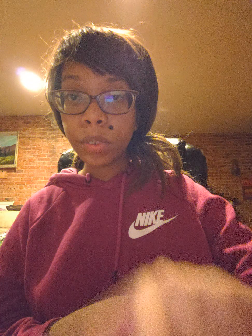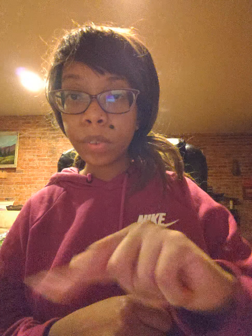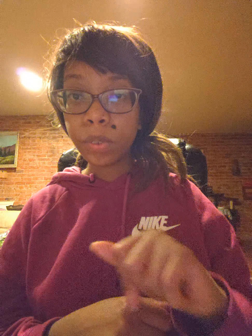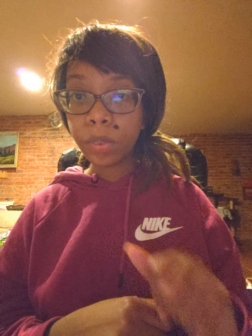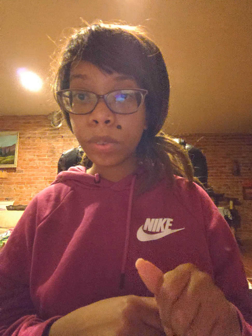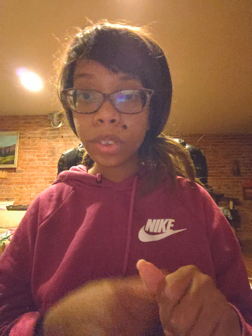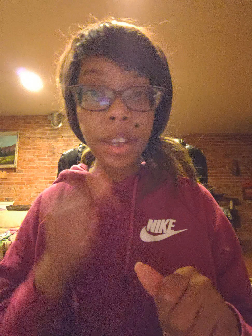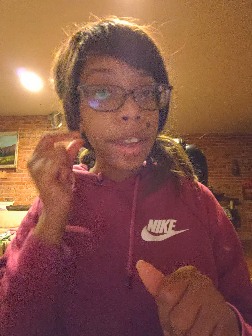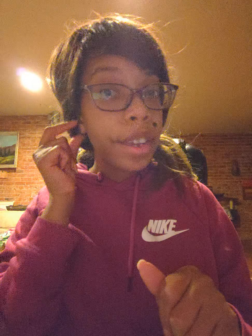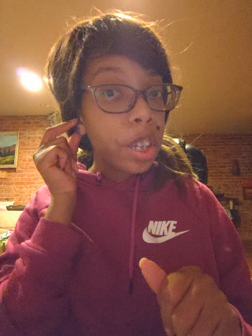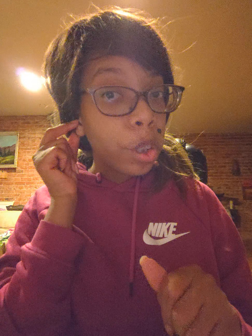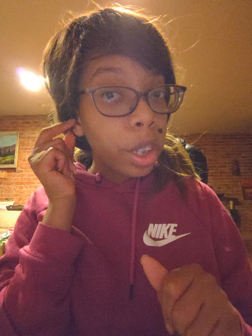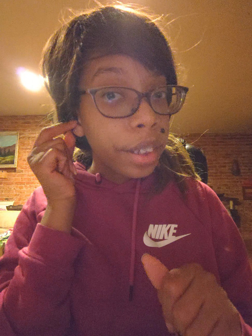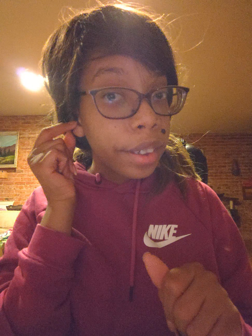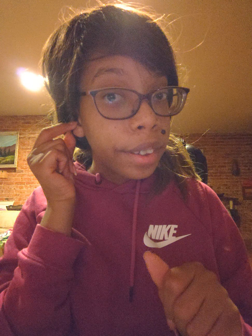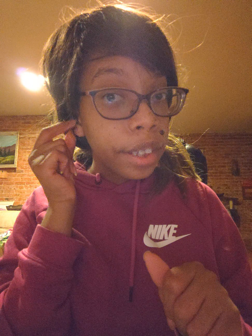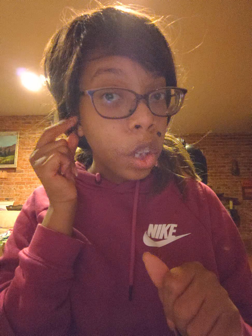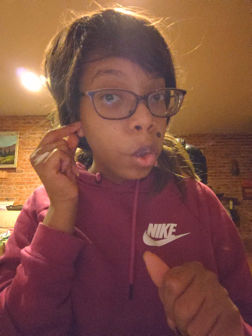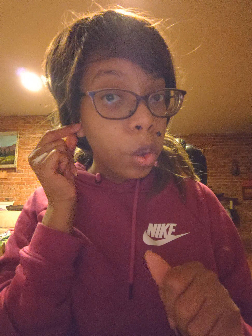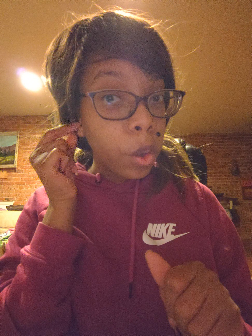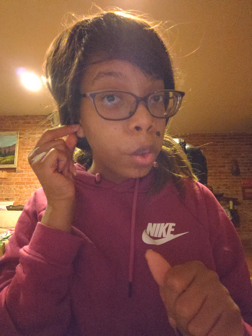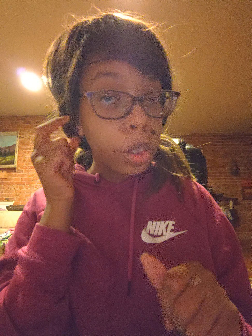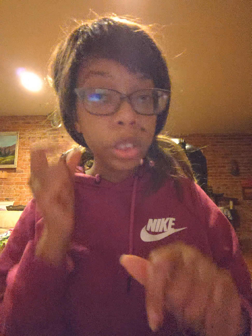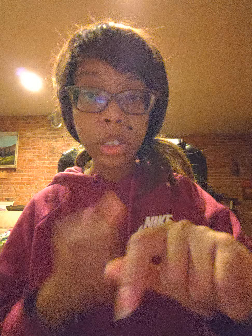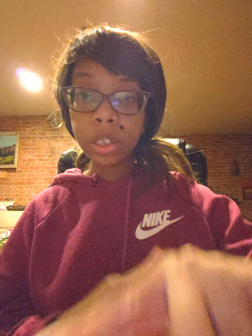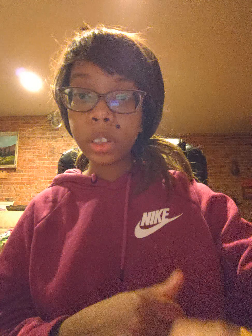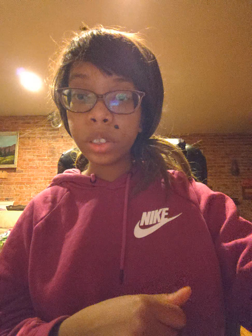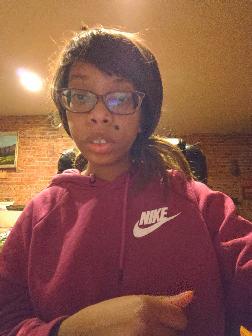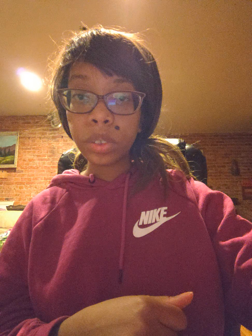ear